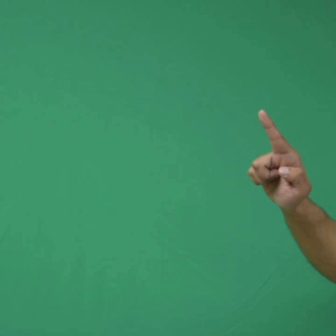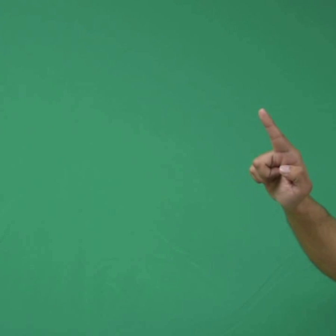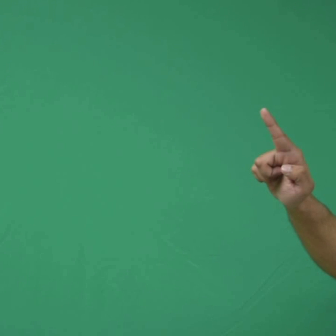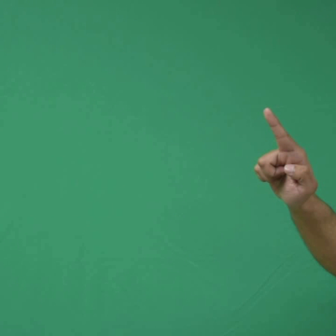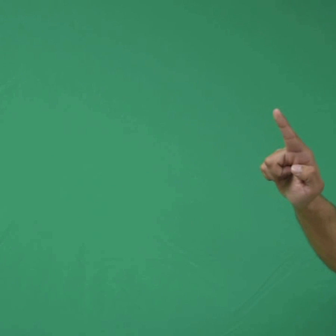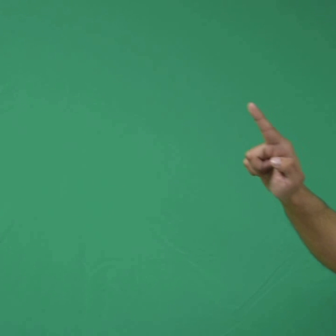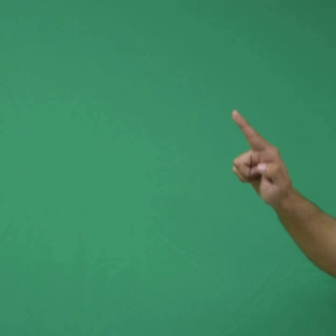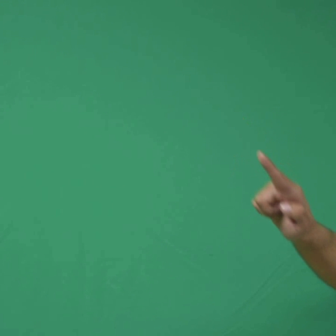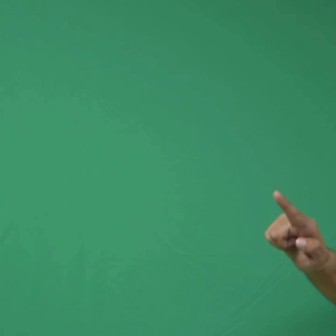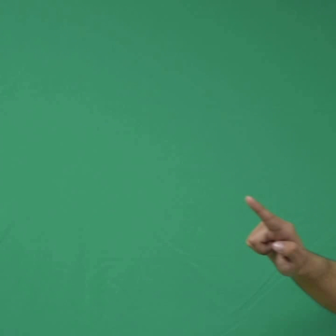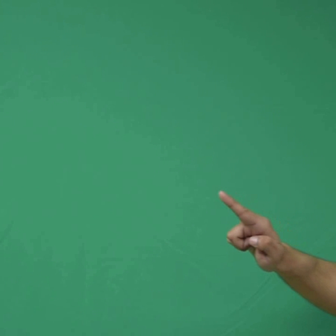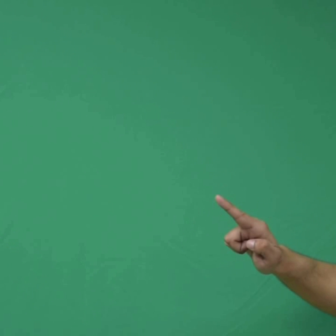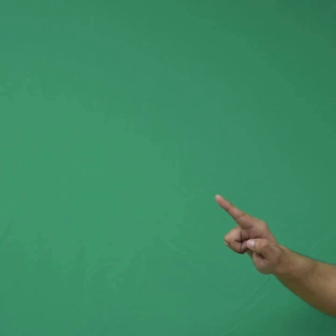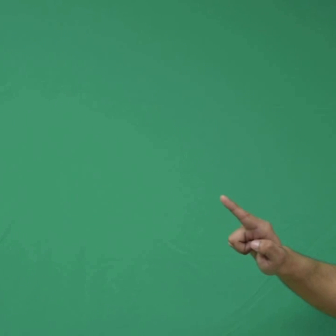Z